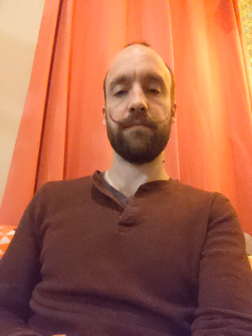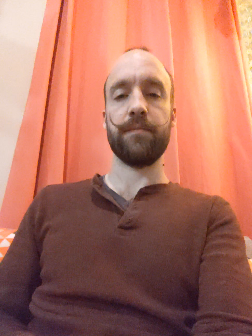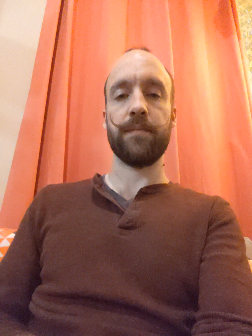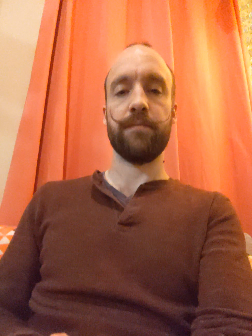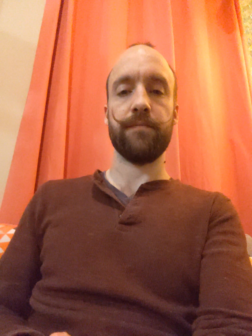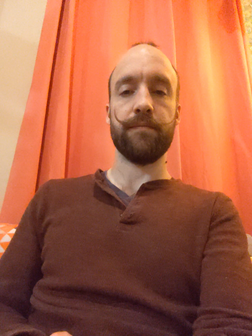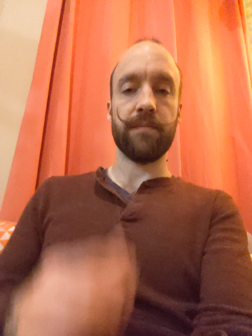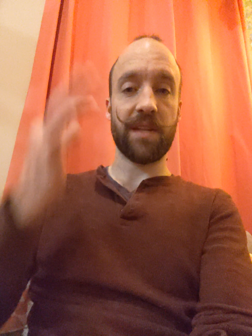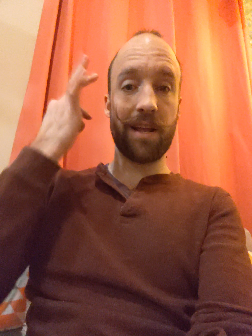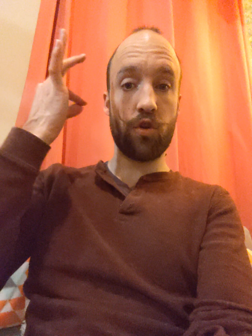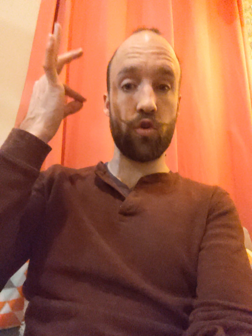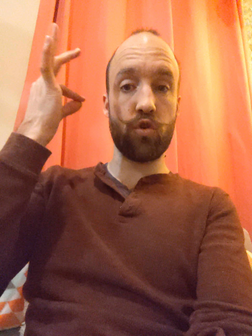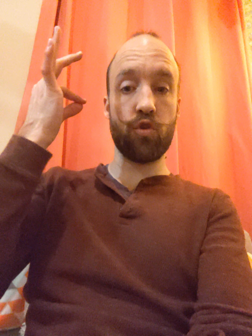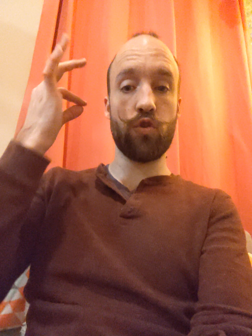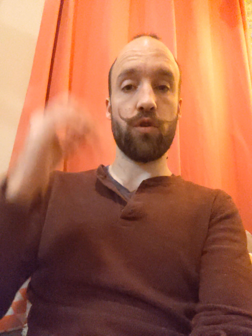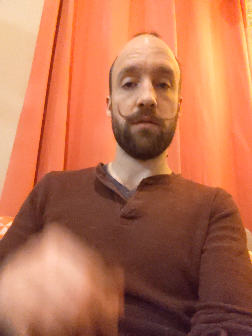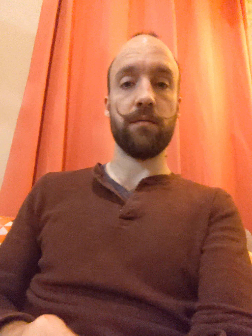hair